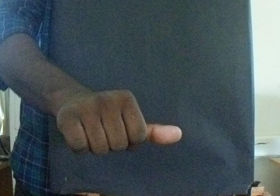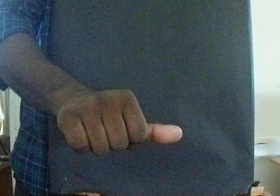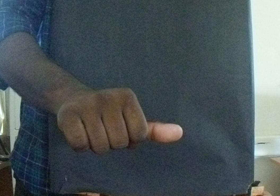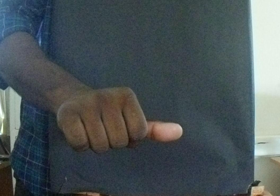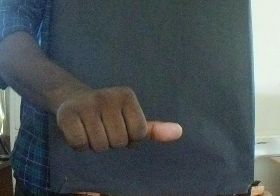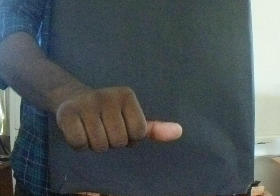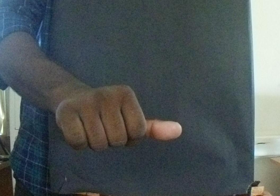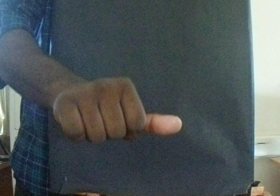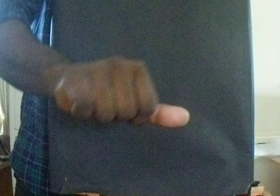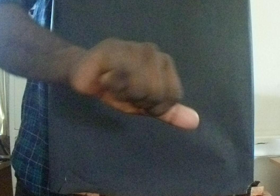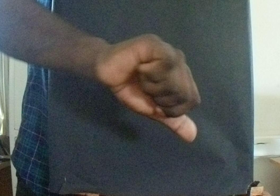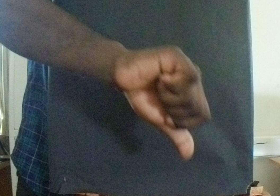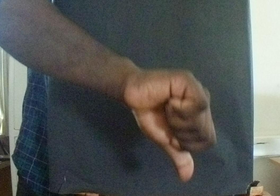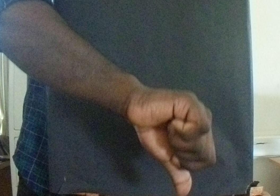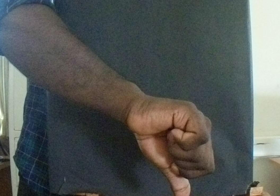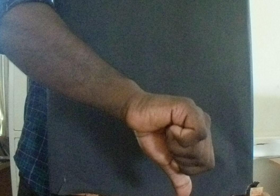lose